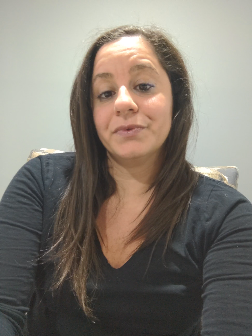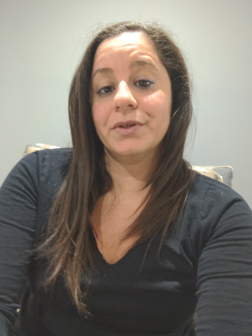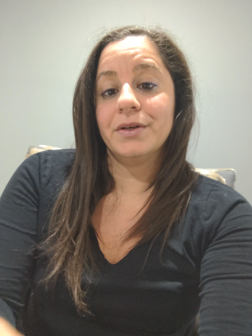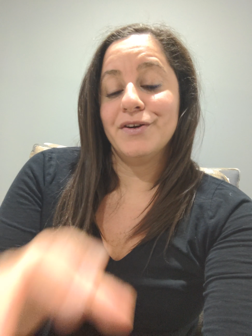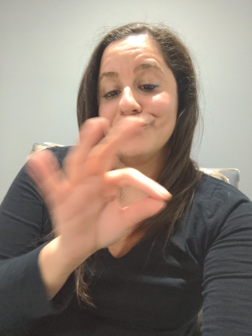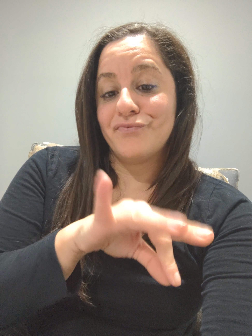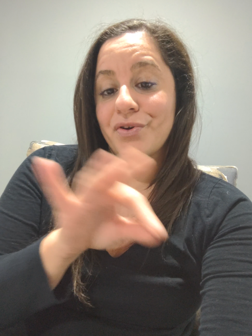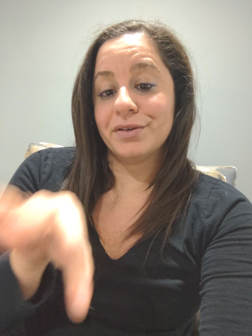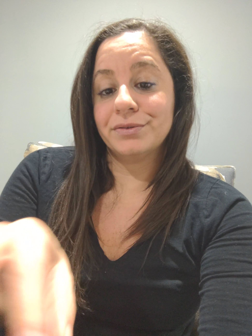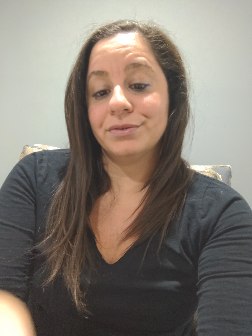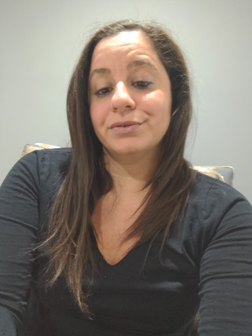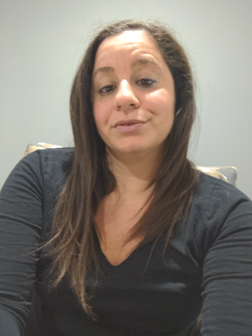french fries